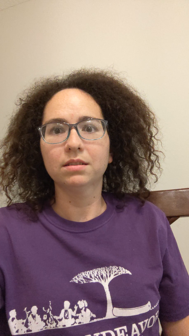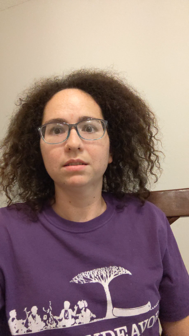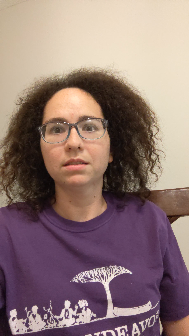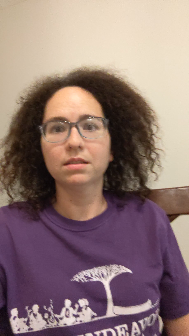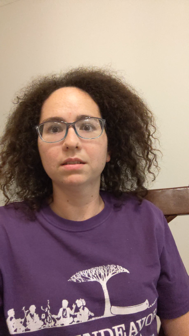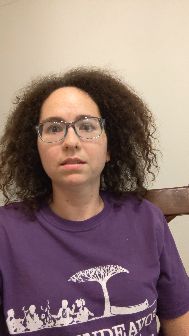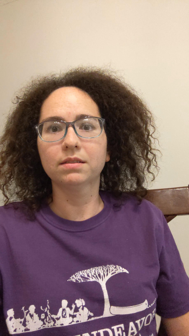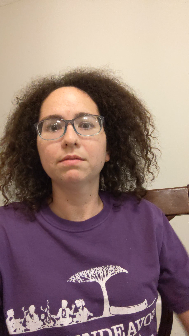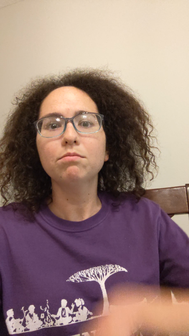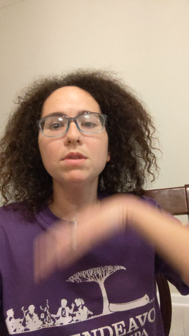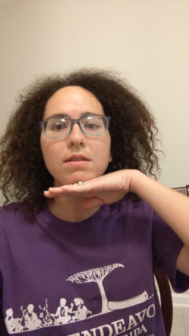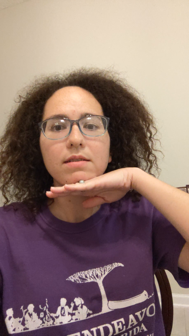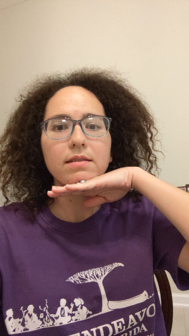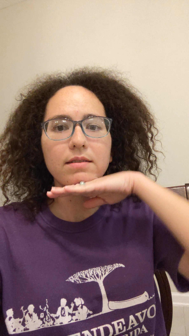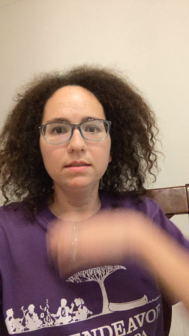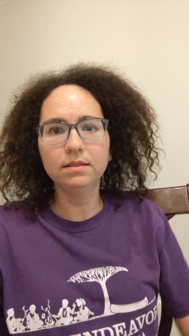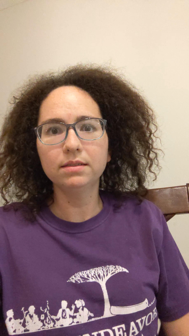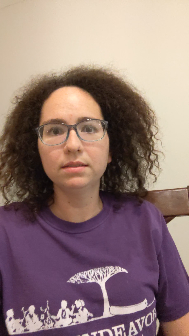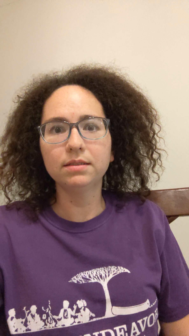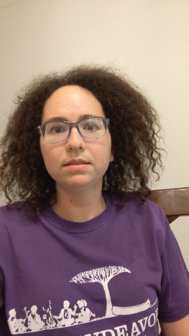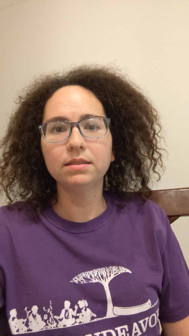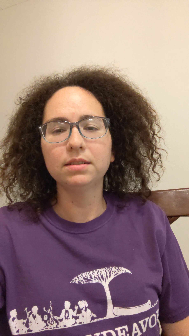full